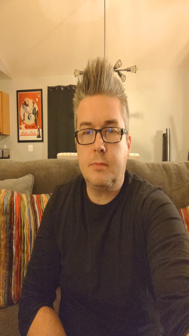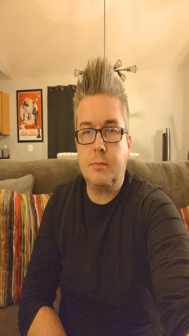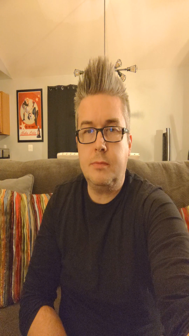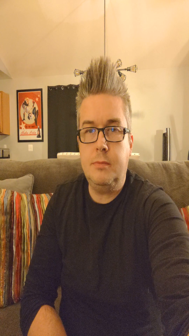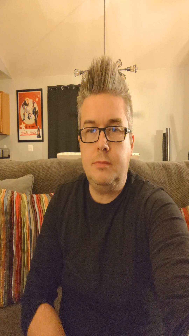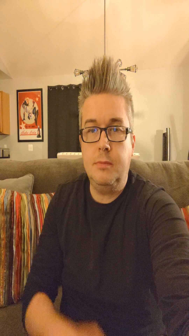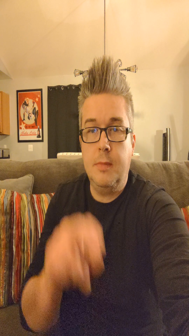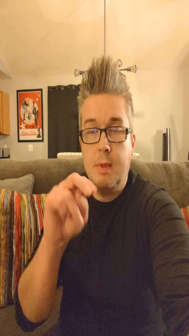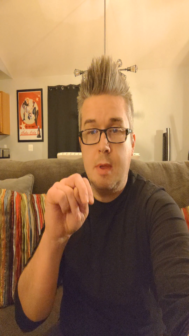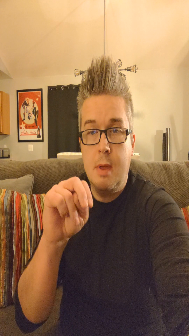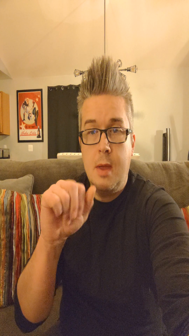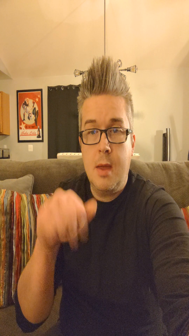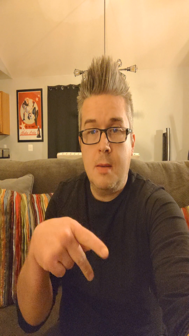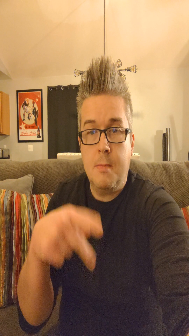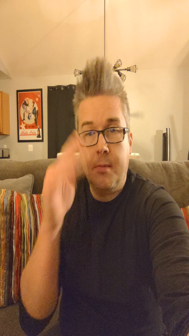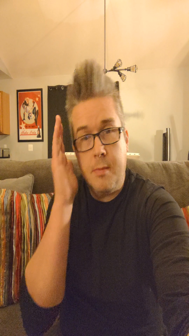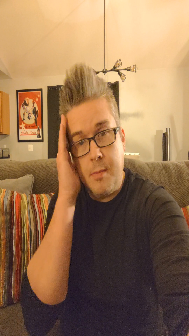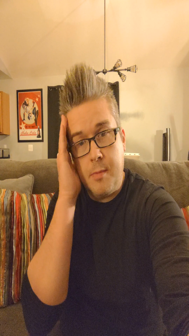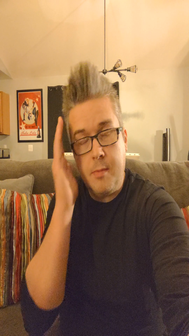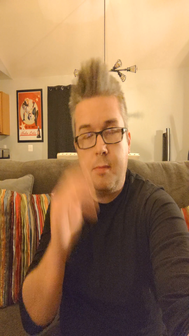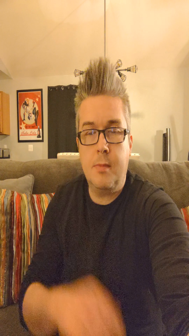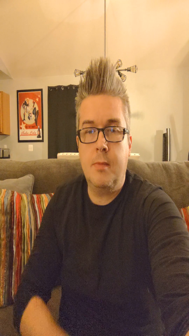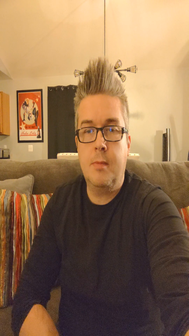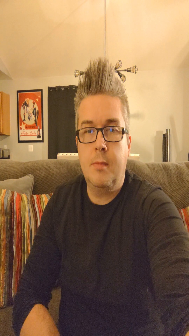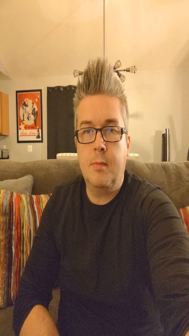nap